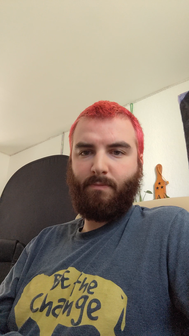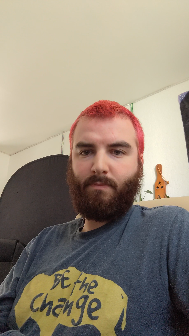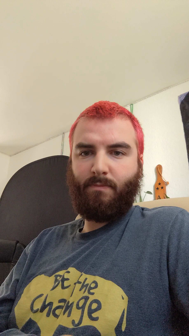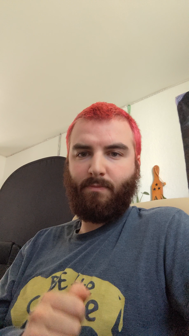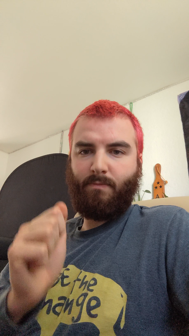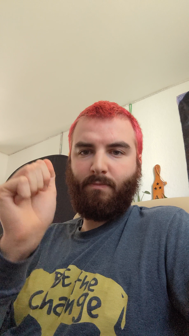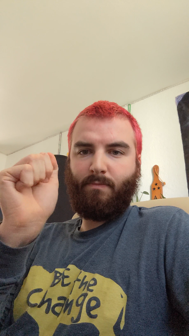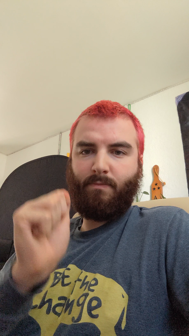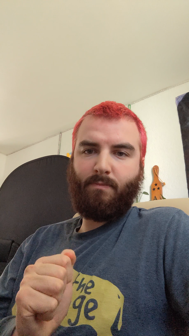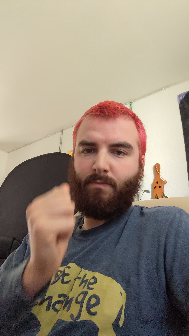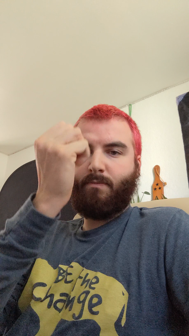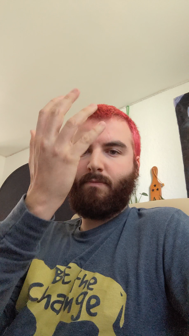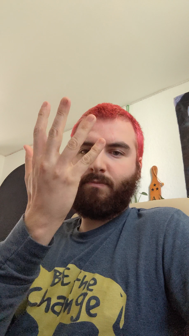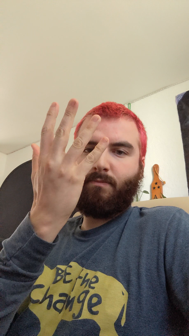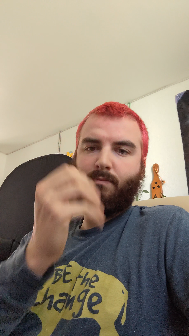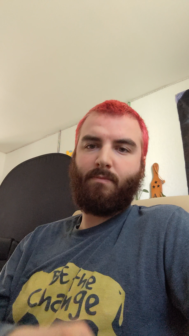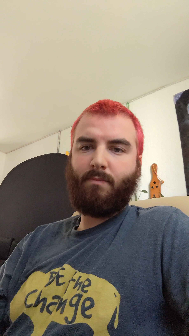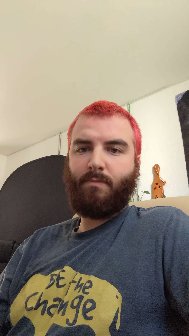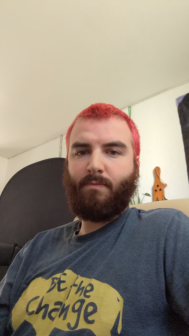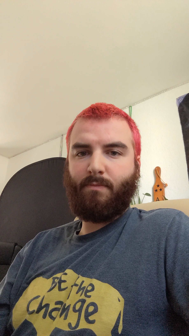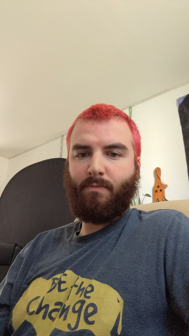gloves